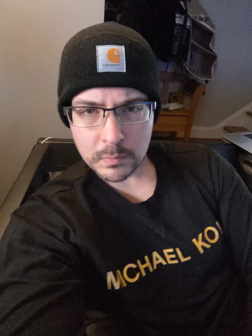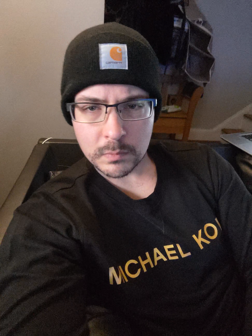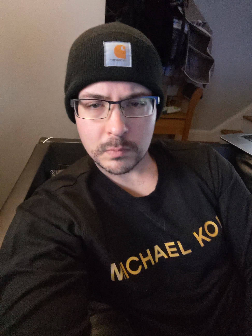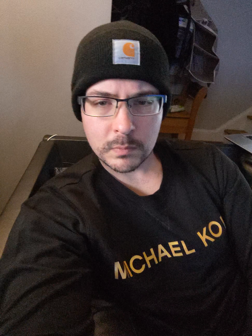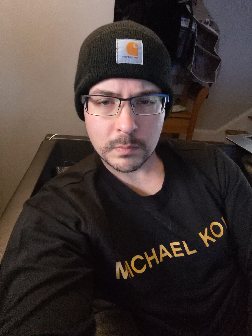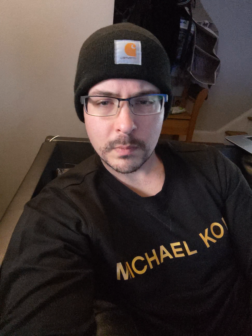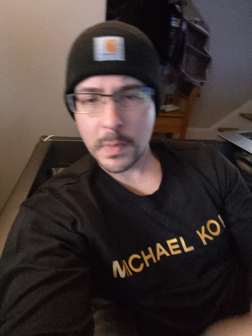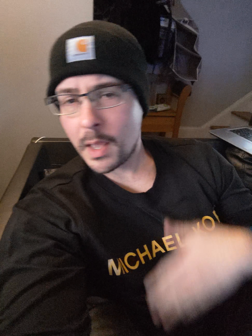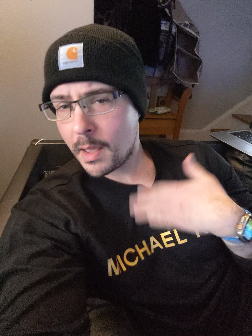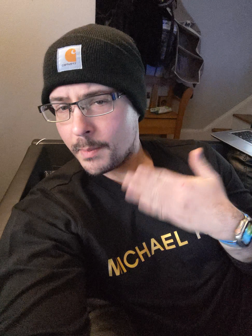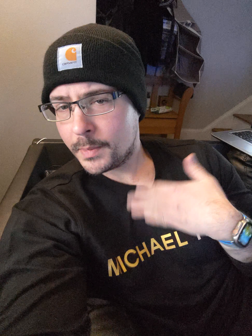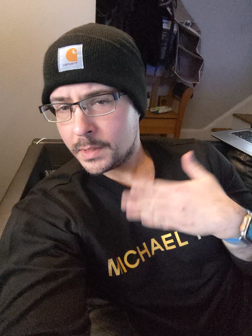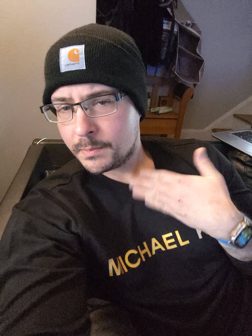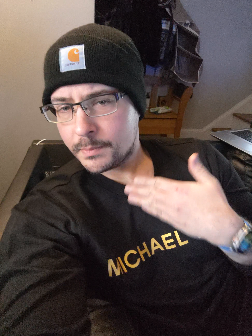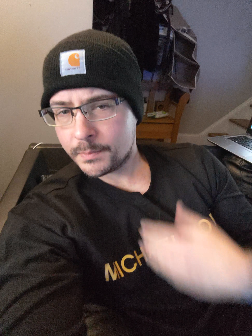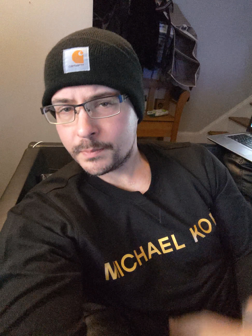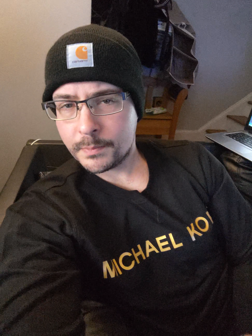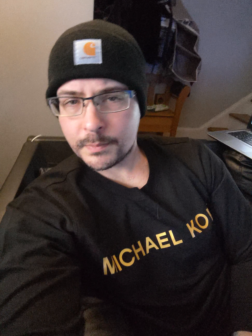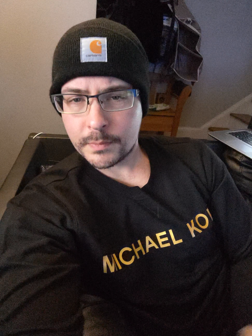happy